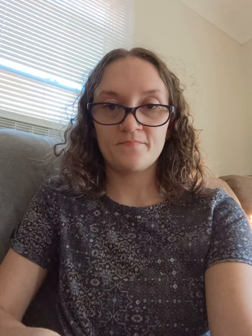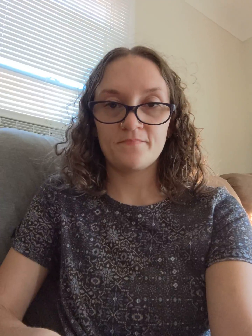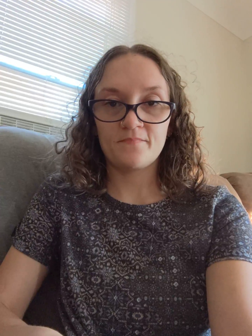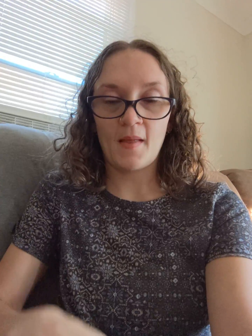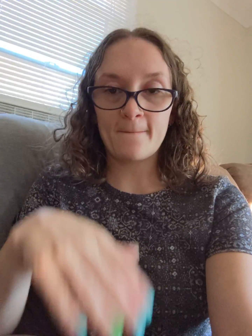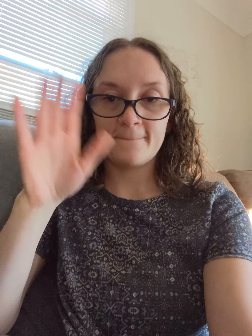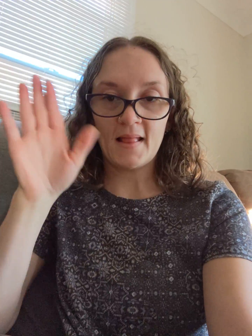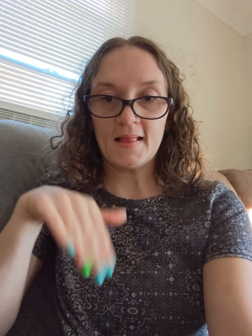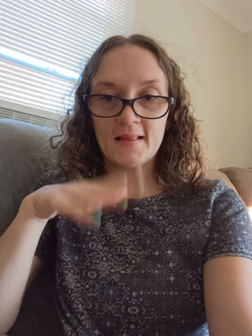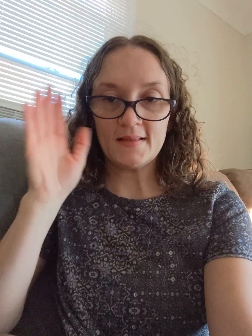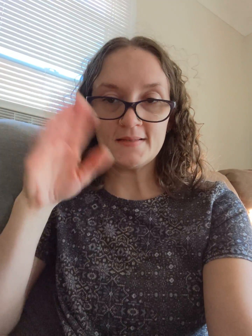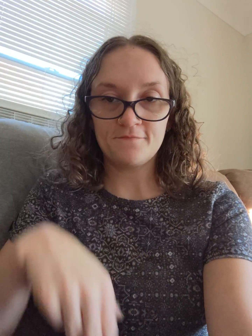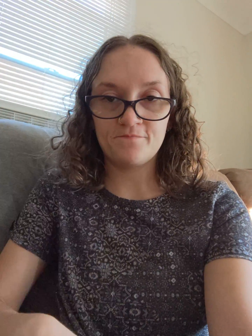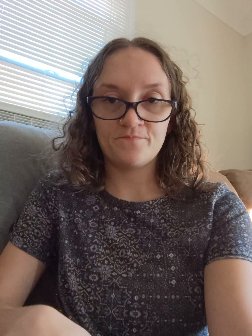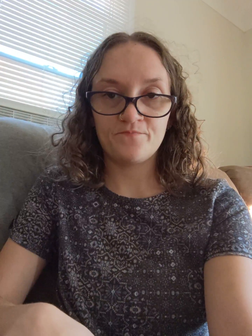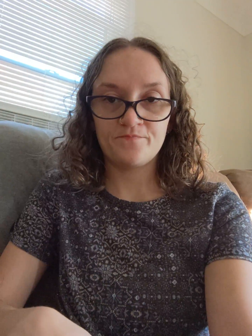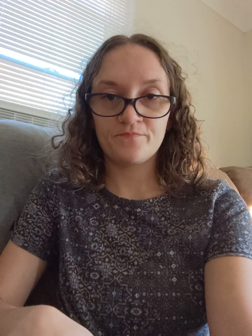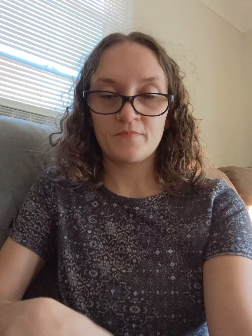paint